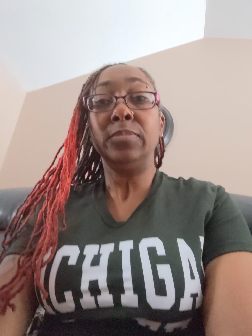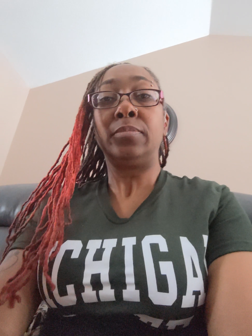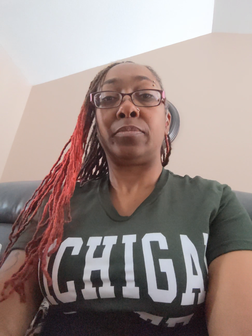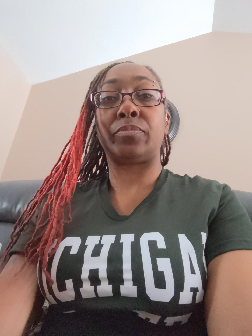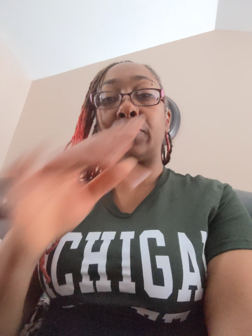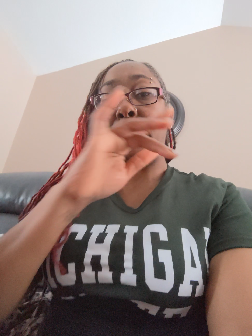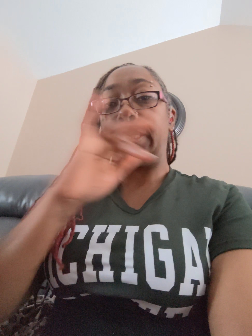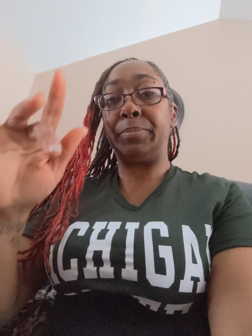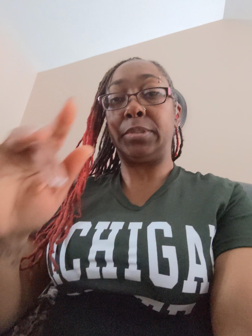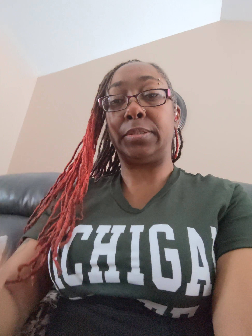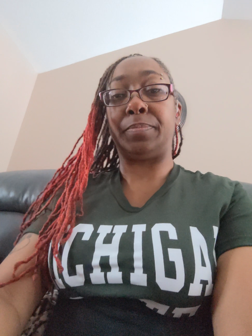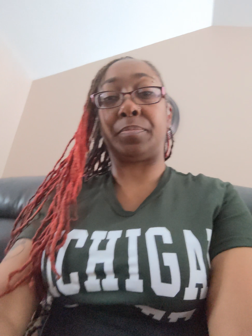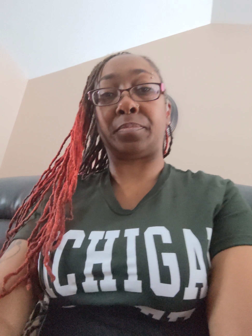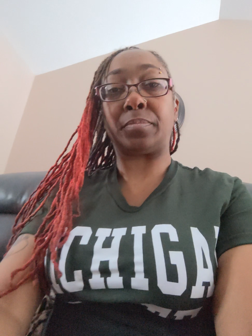empty